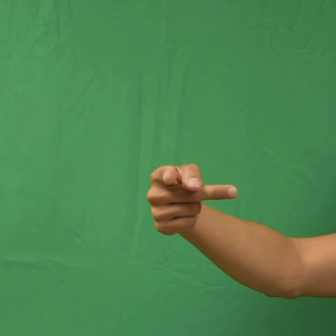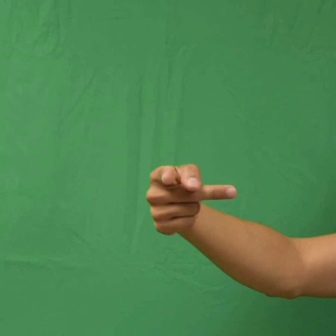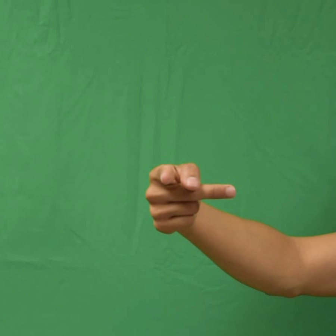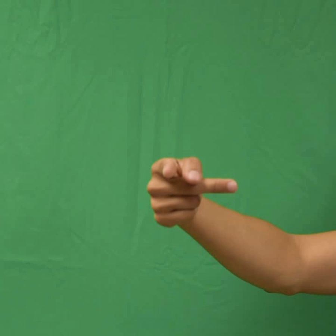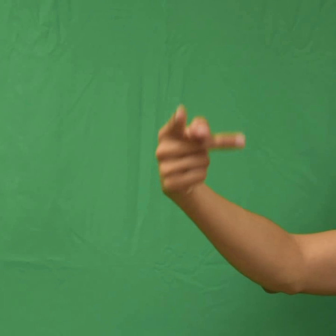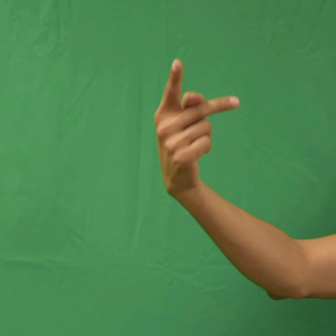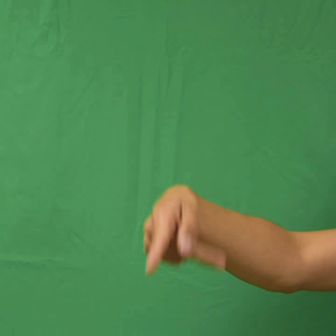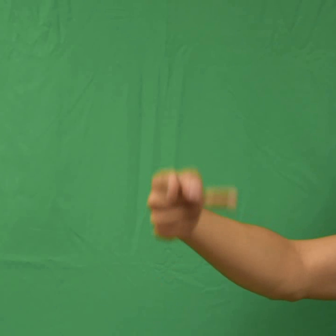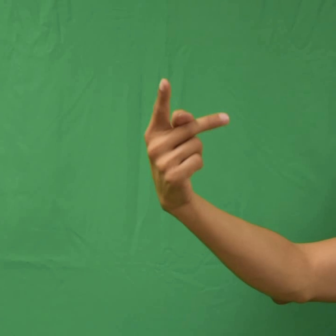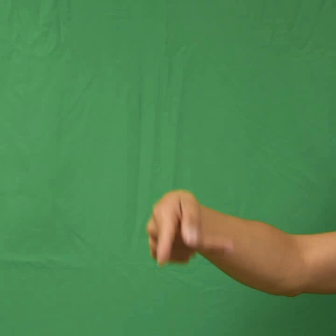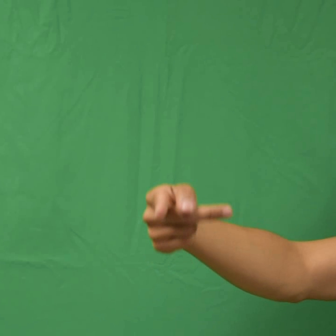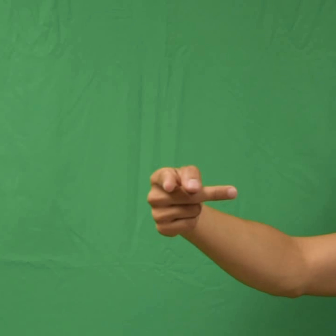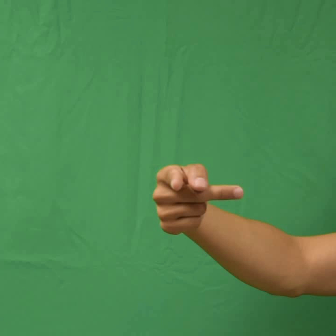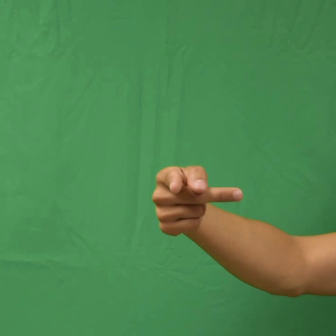K